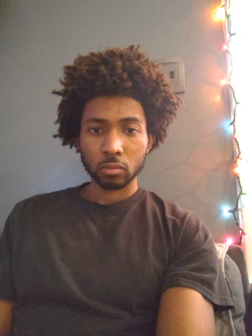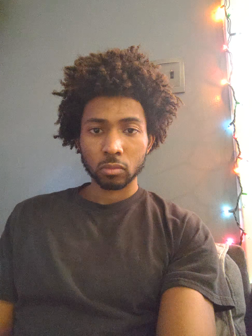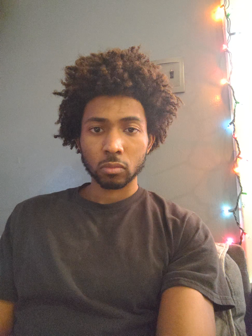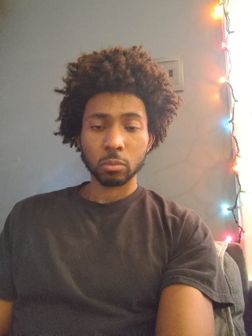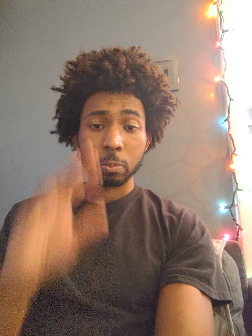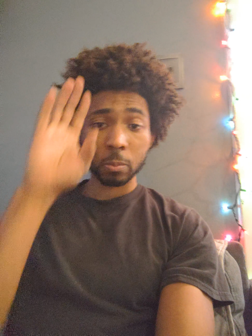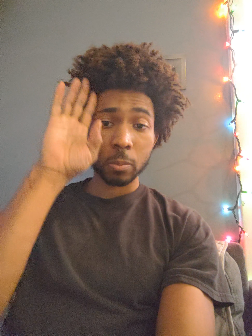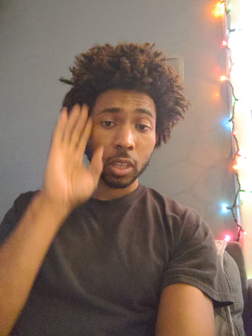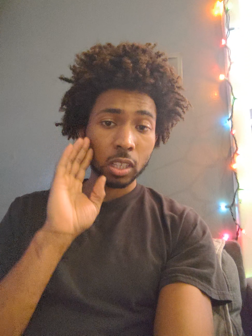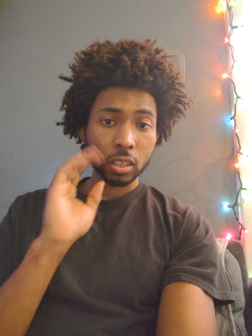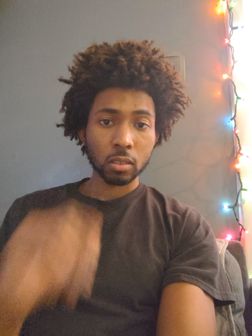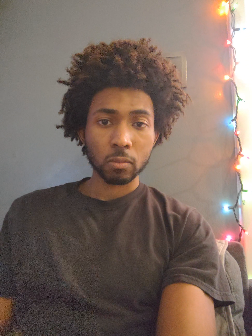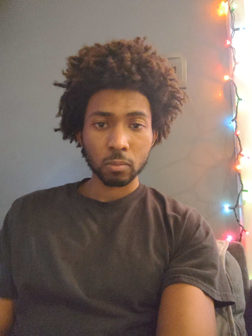brown